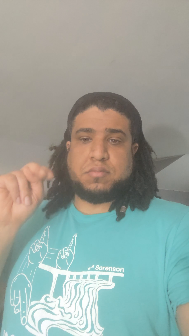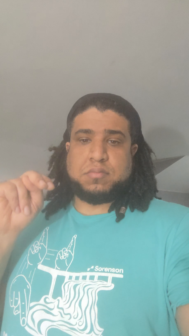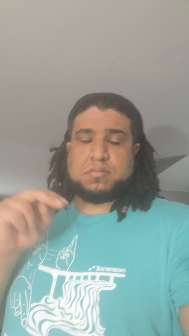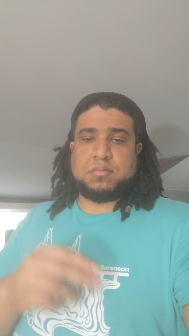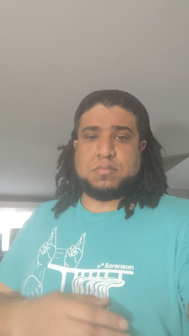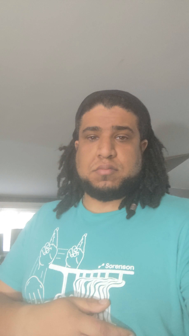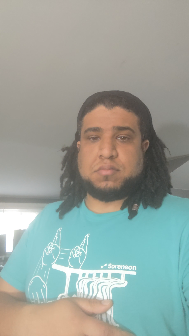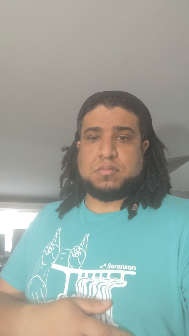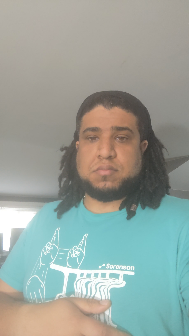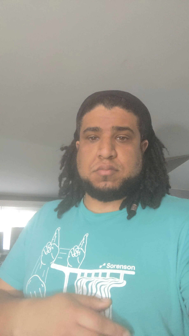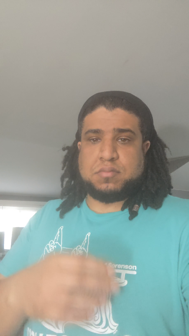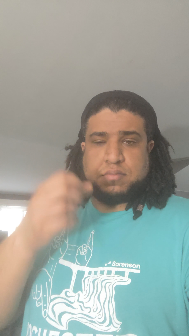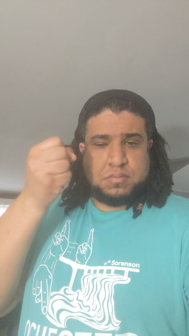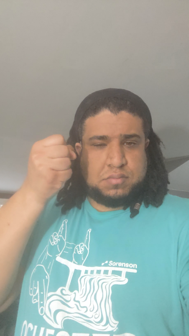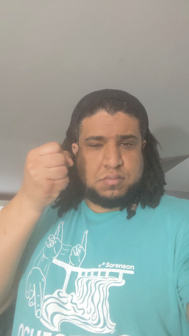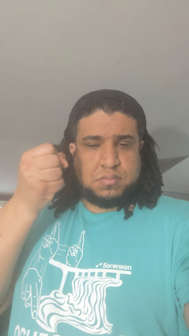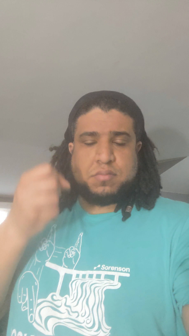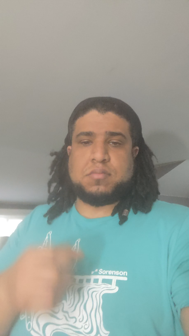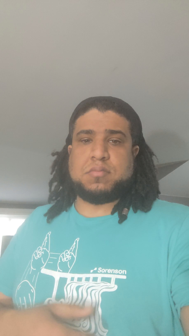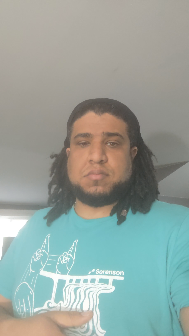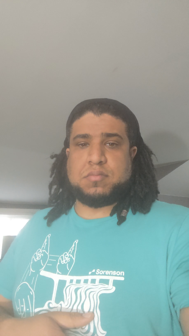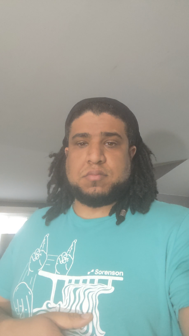hold